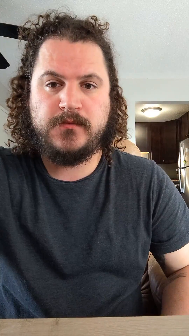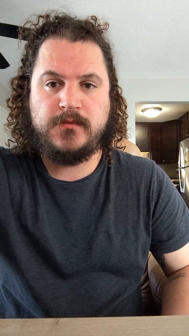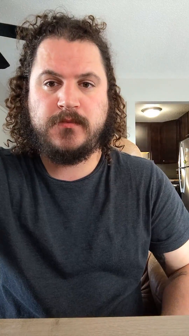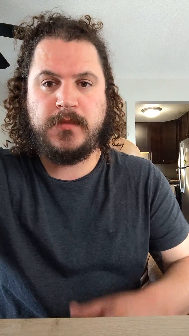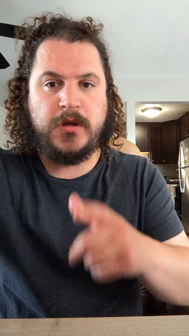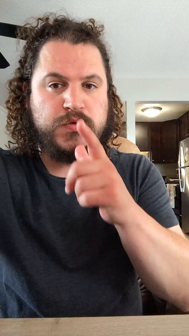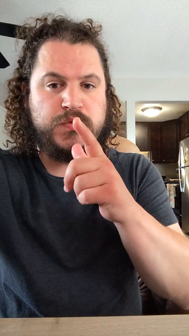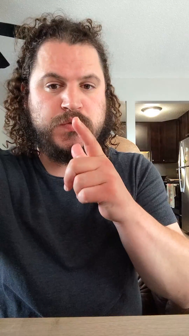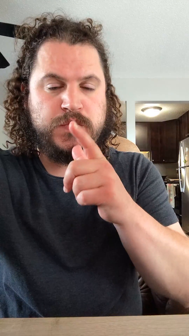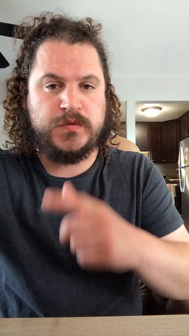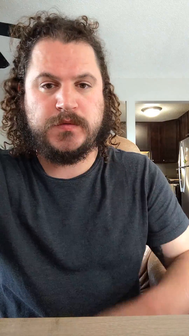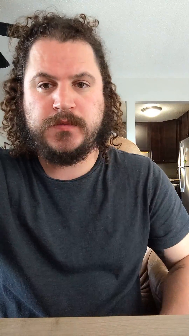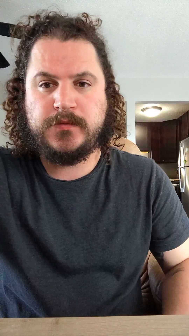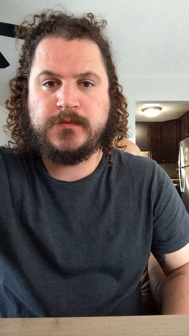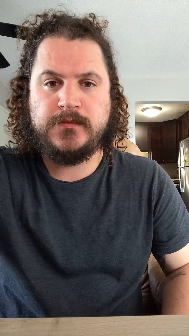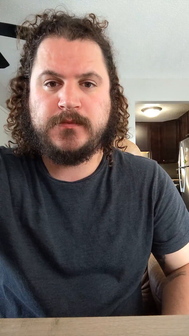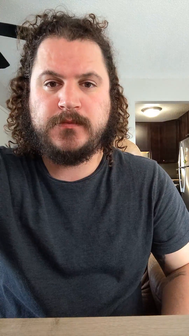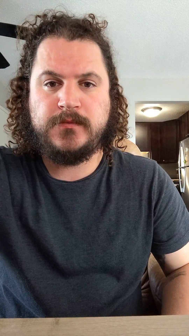lunch